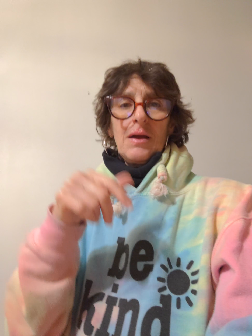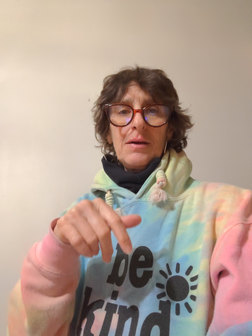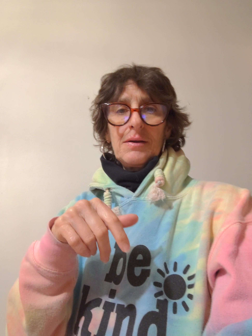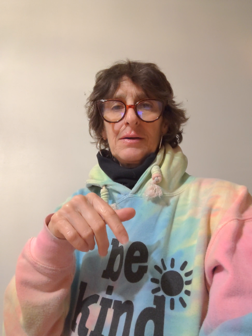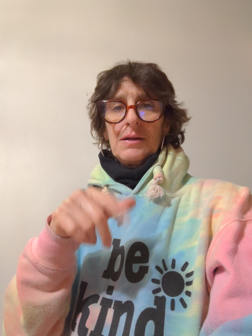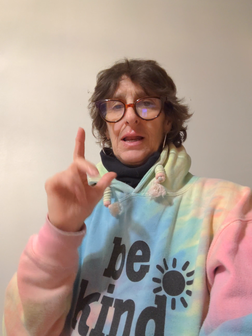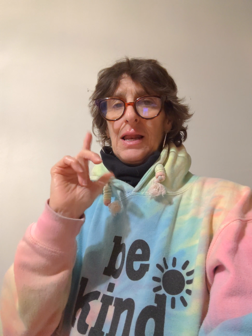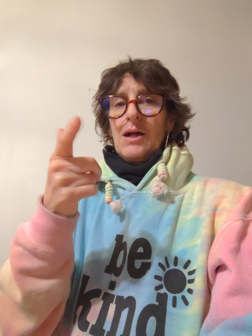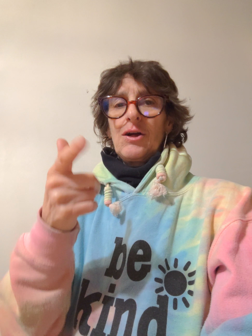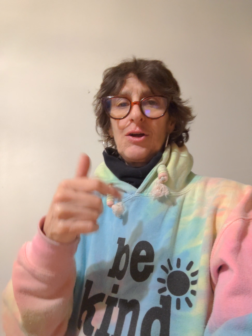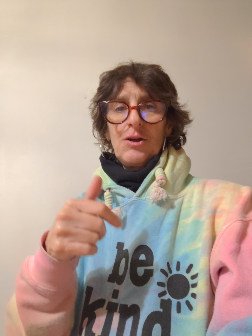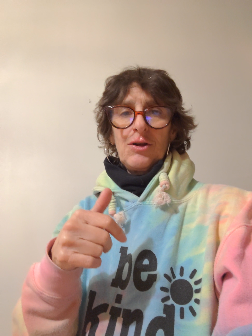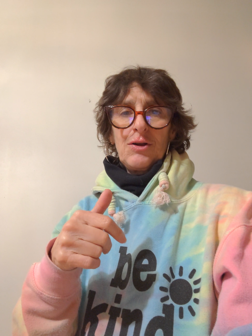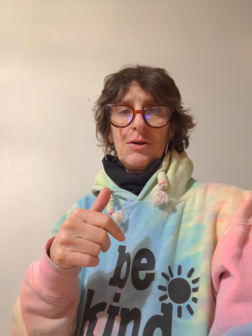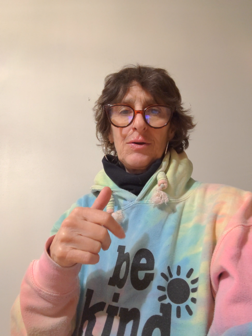later